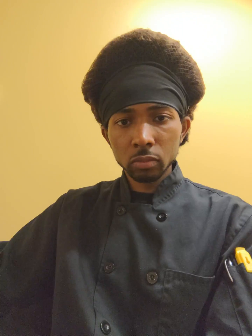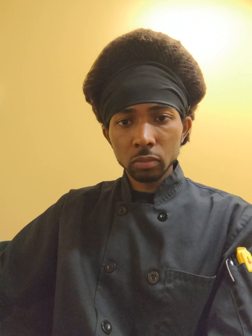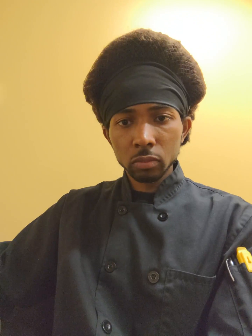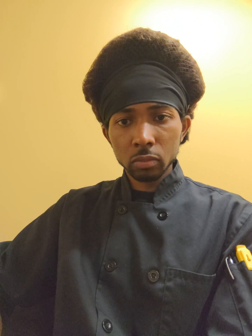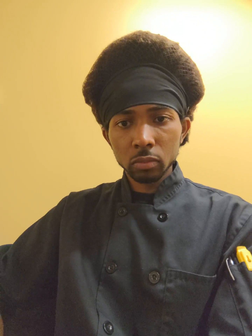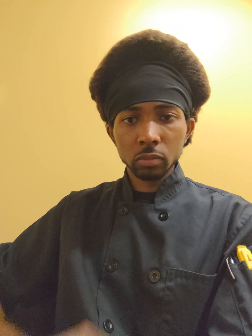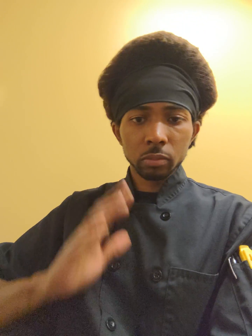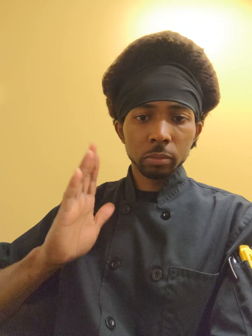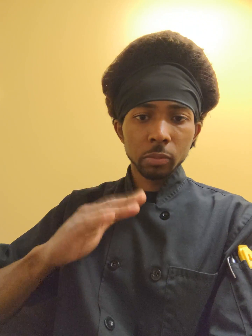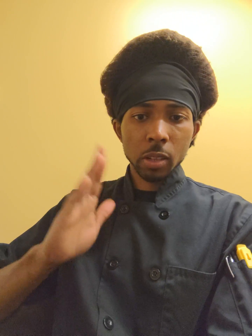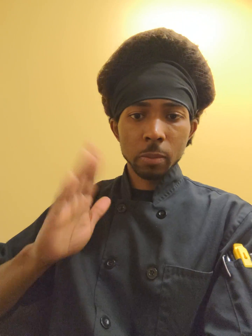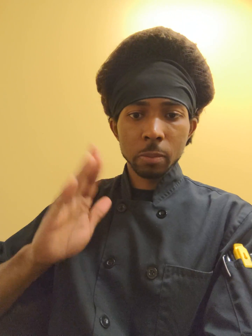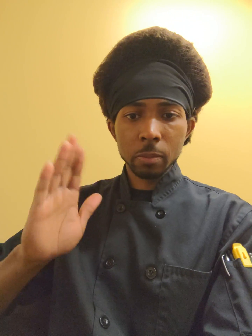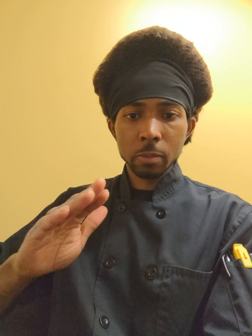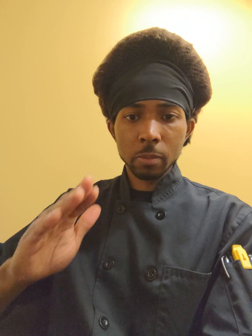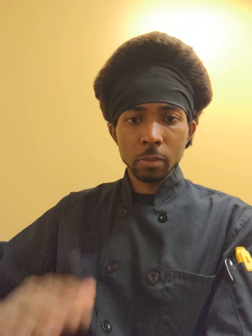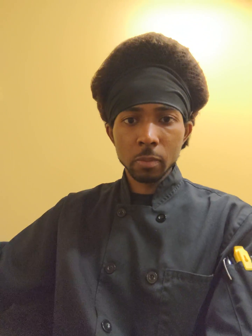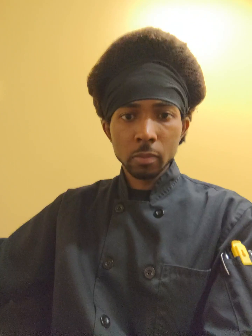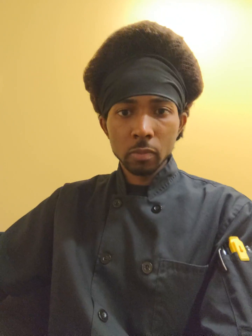clap